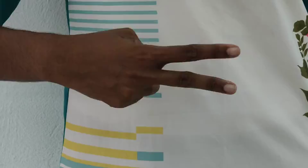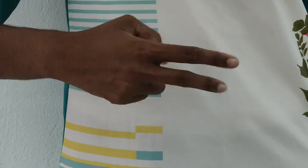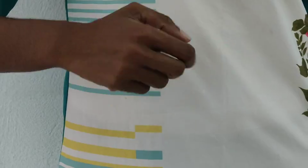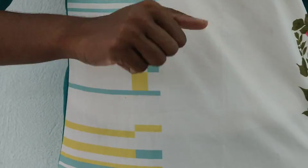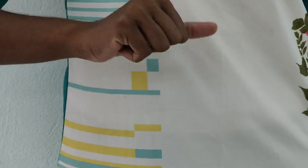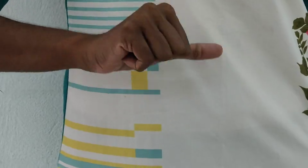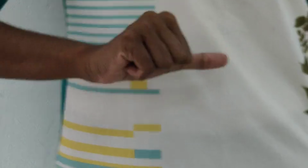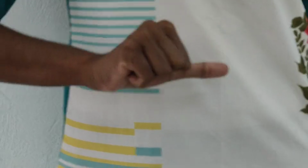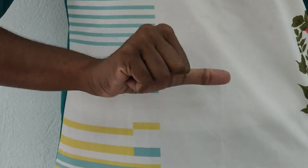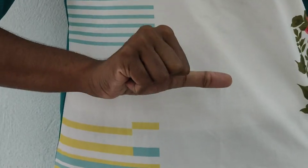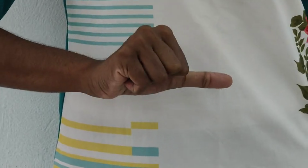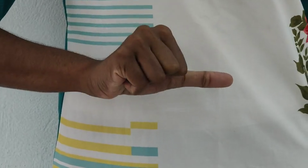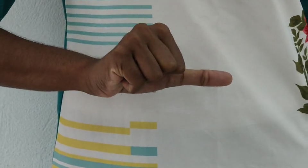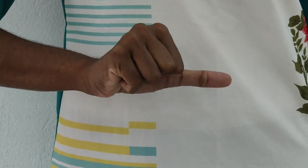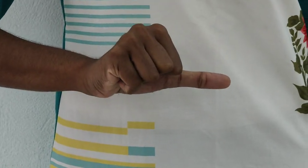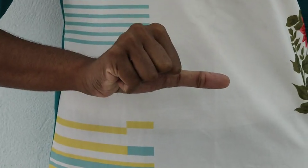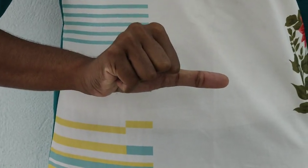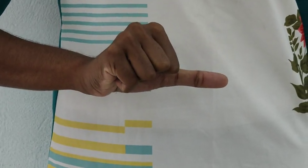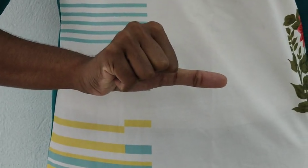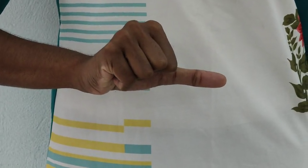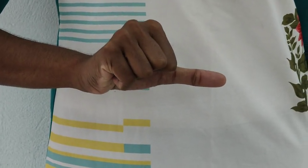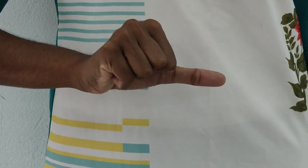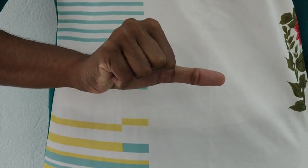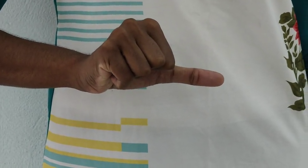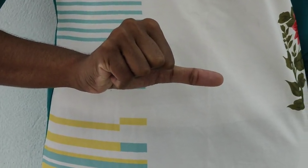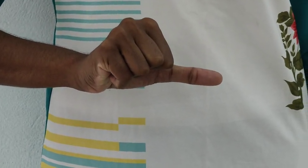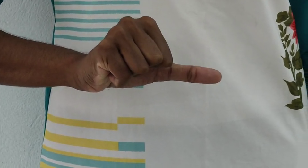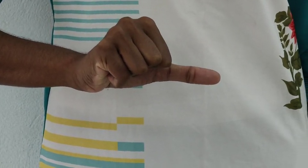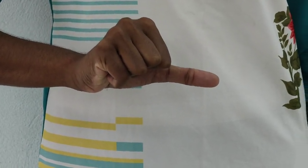ഐ